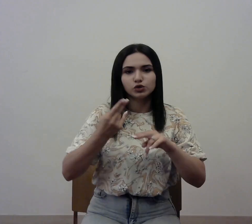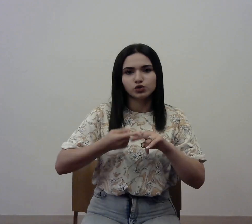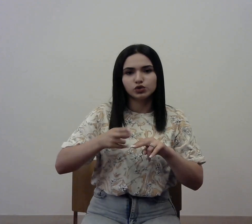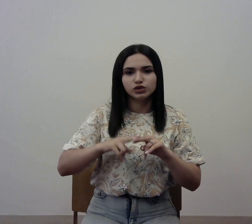üçün